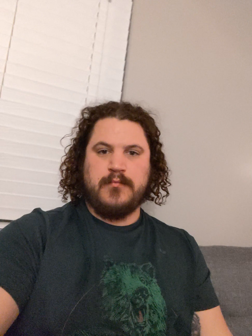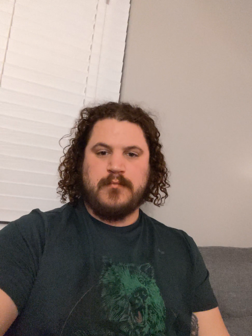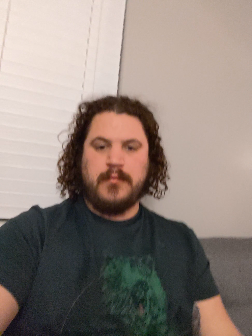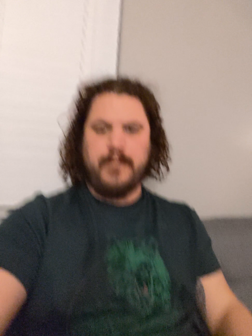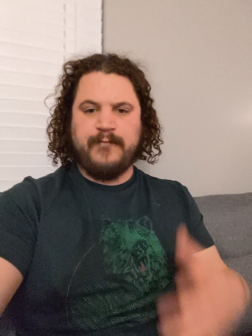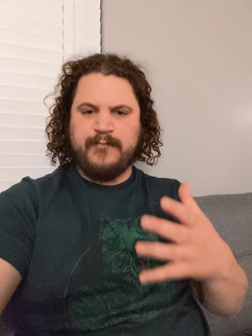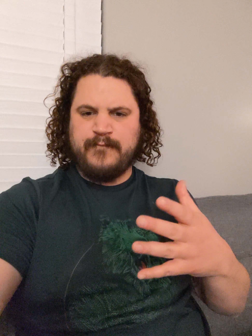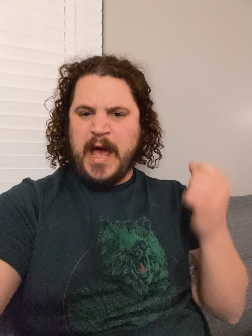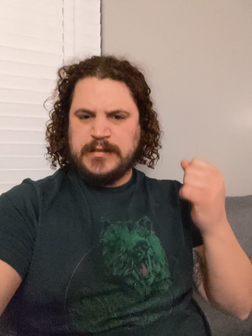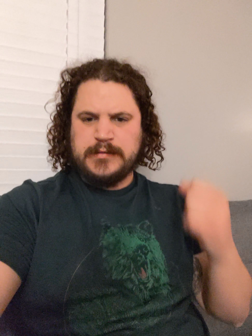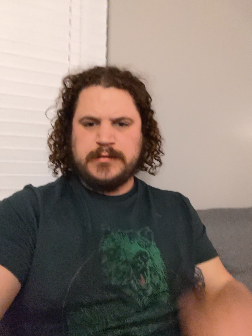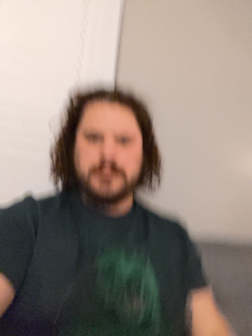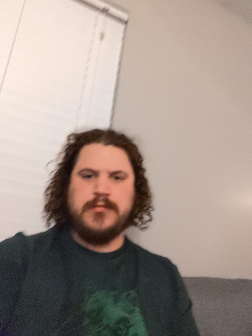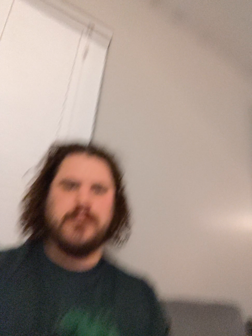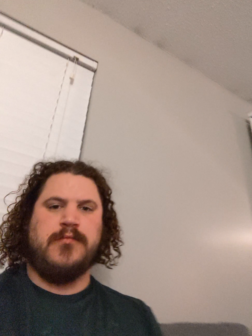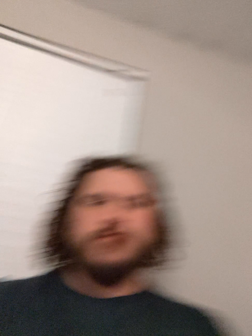fast